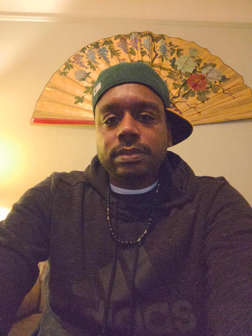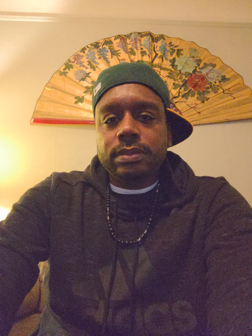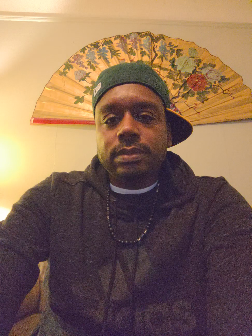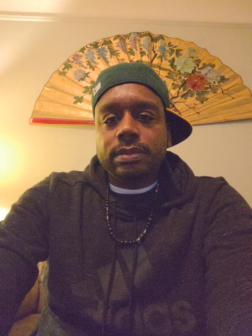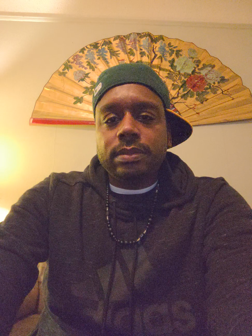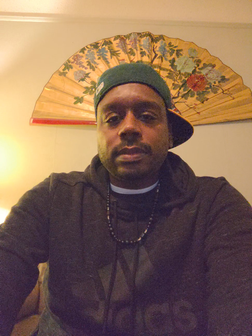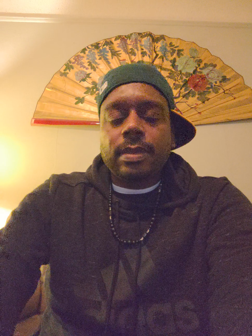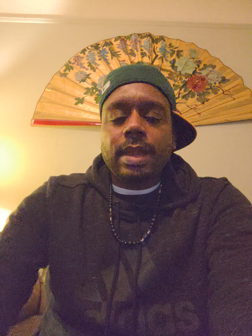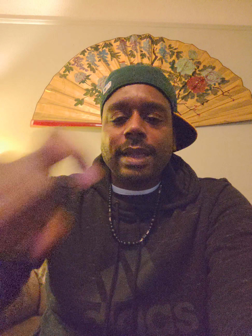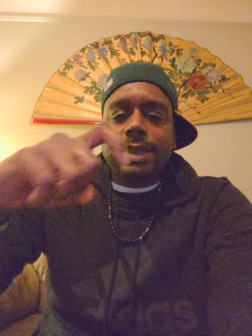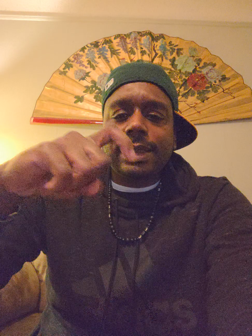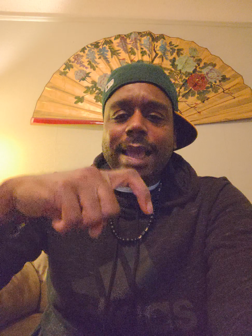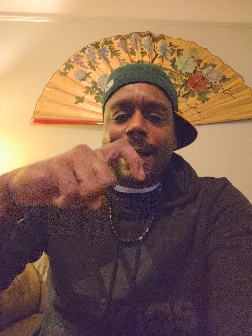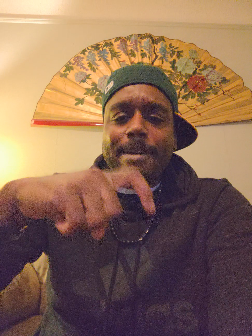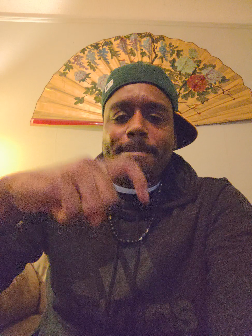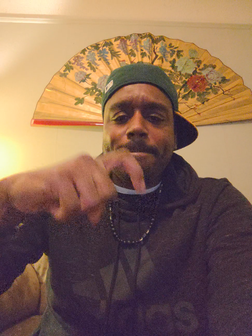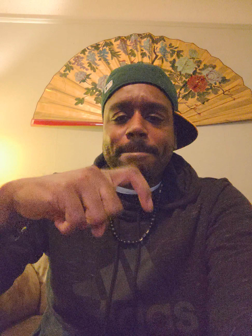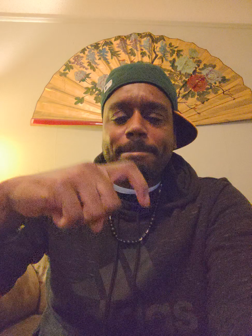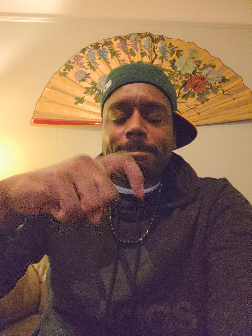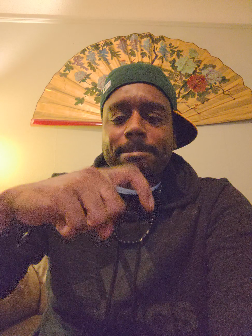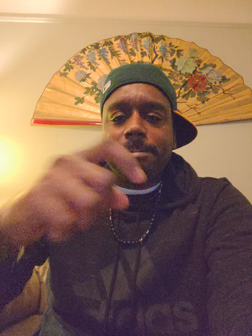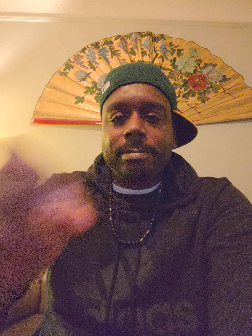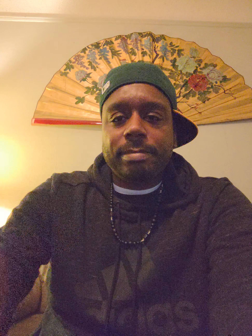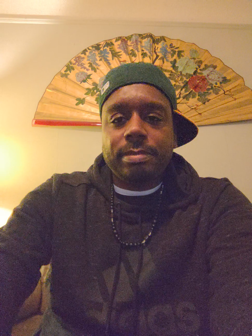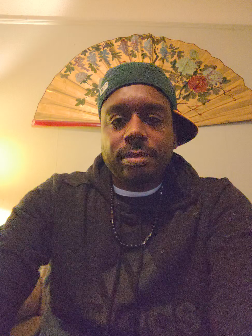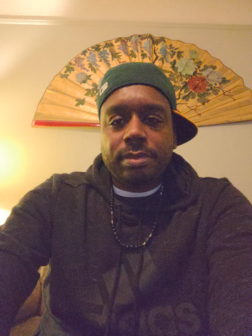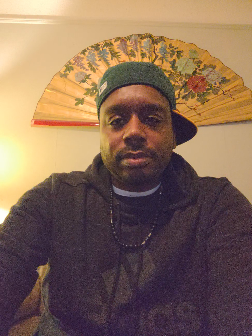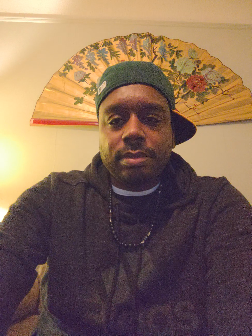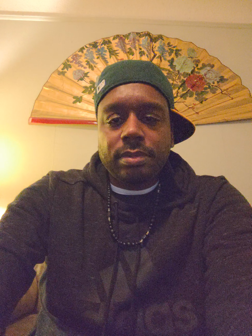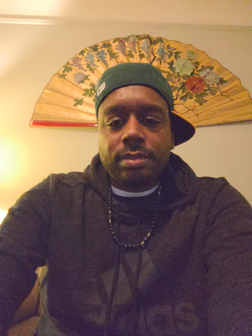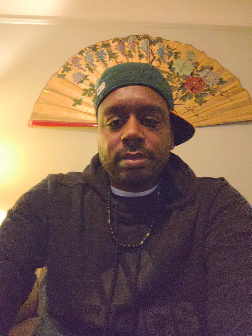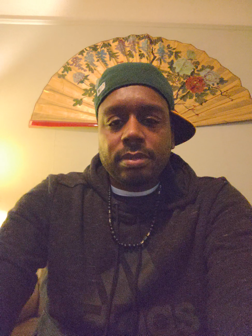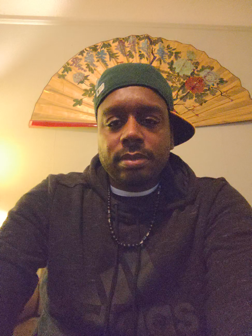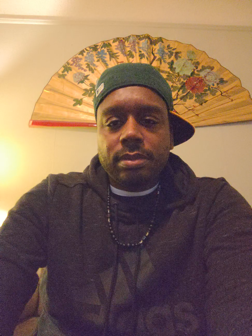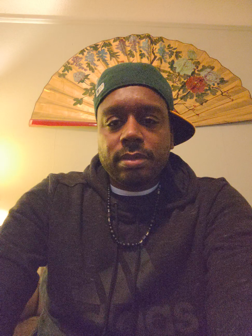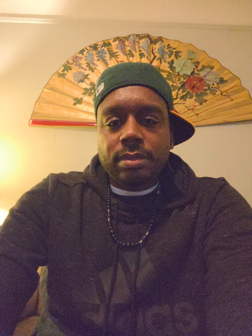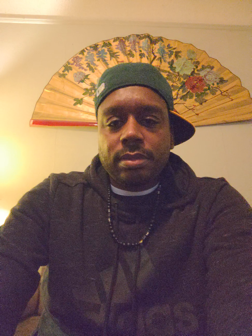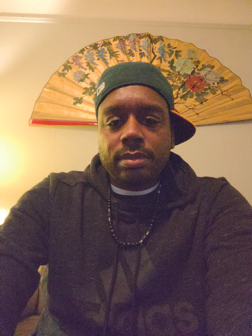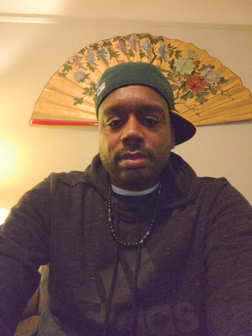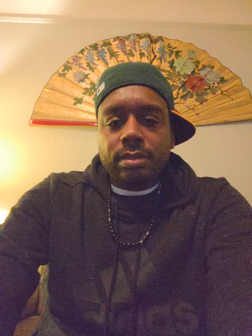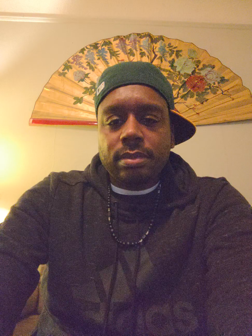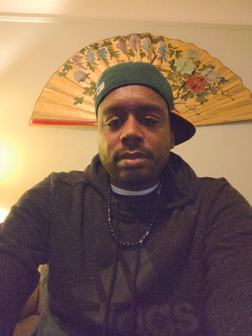time